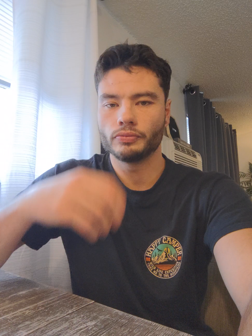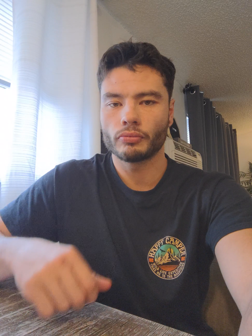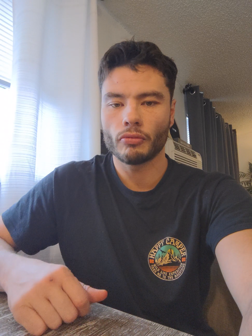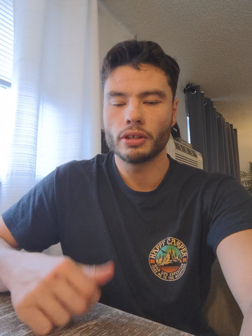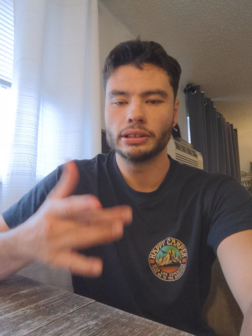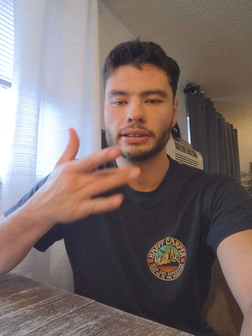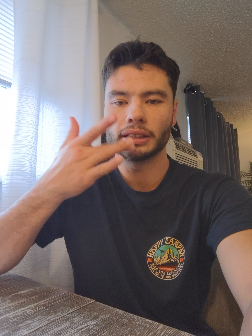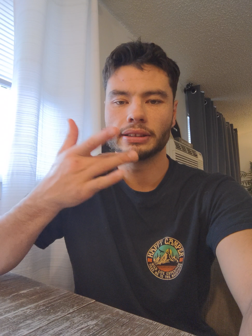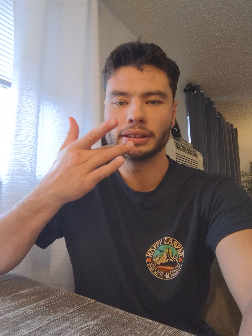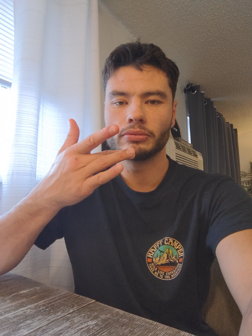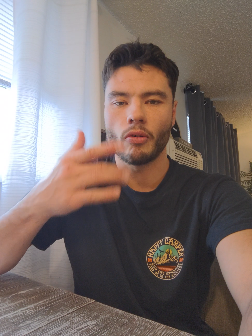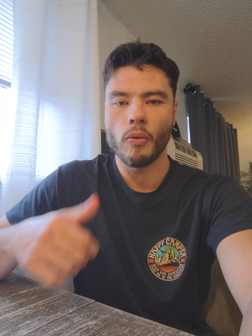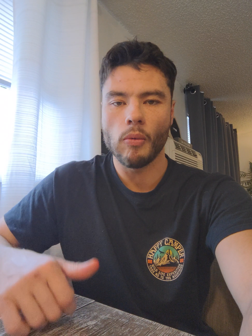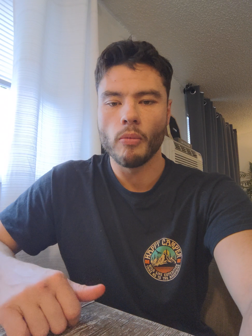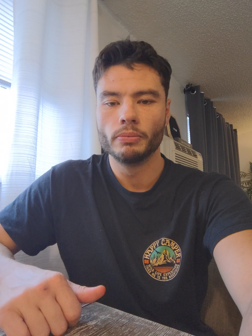taste